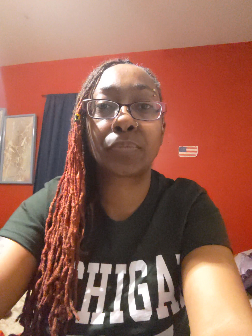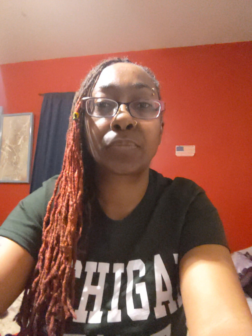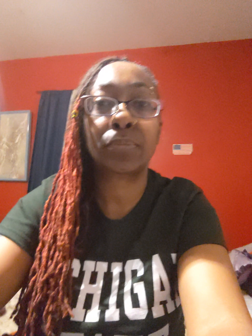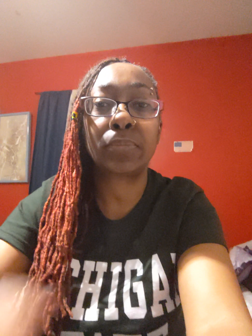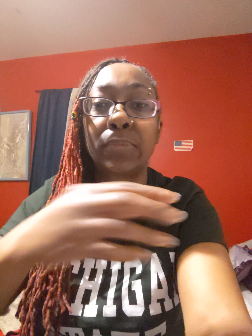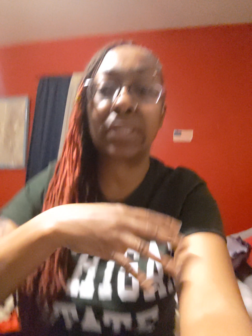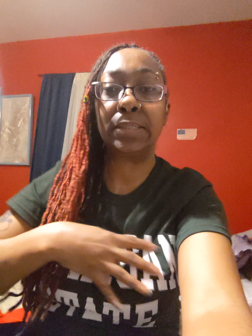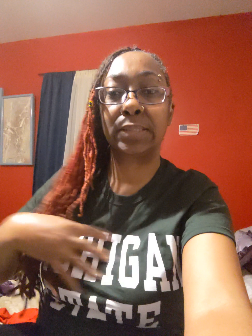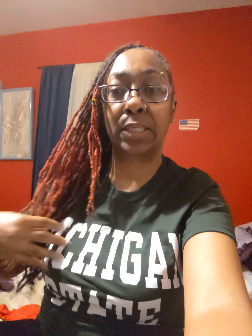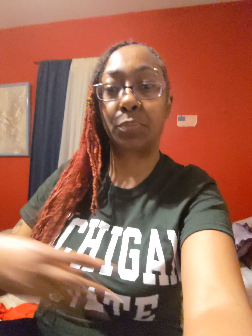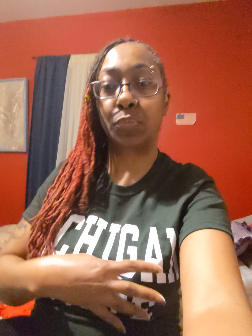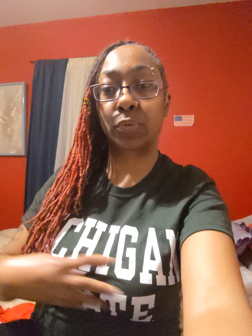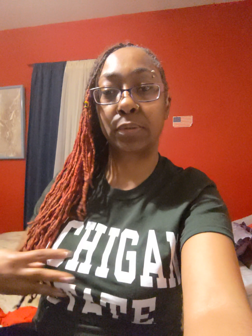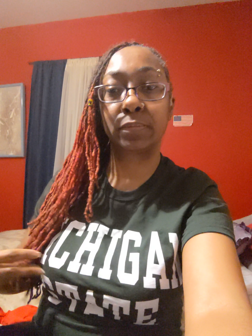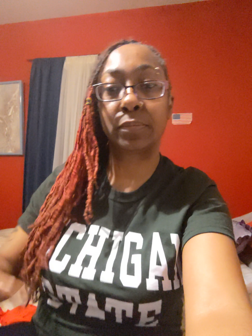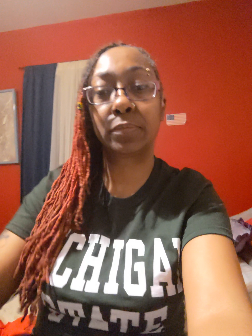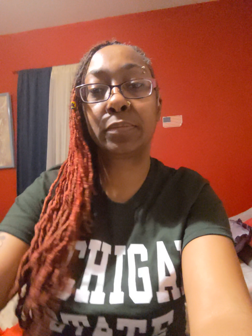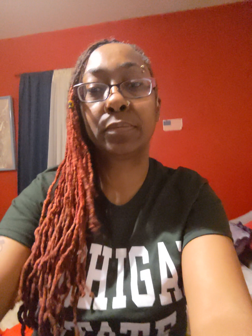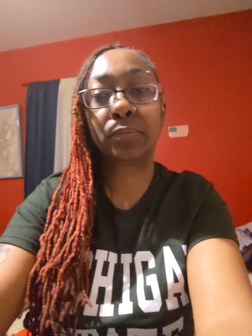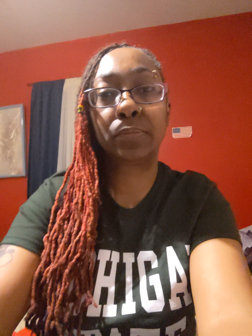zebra